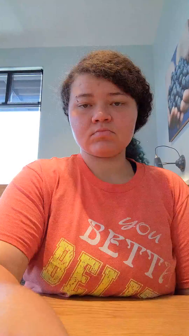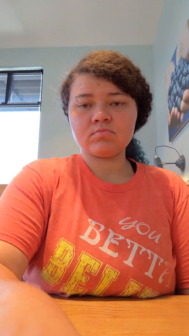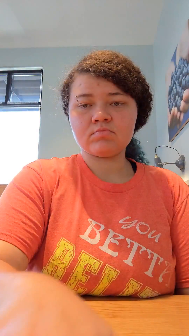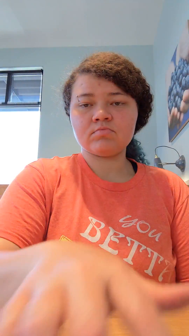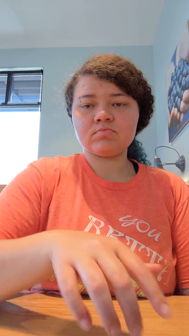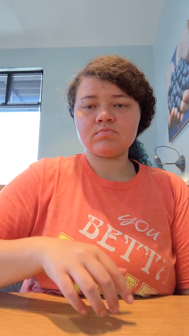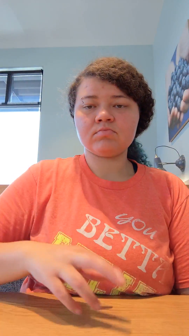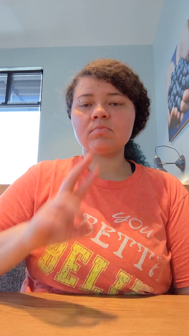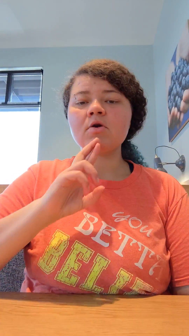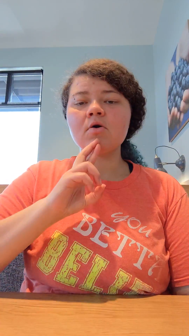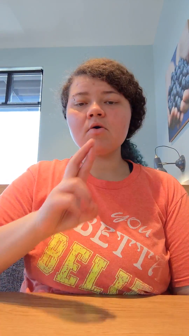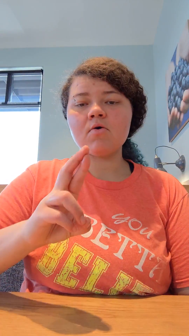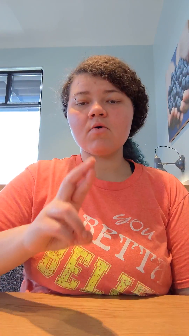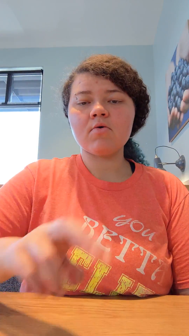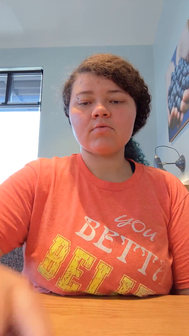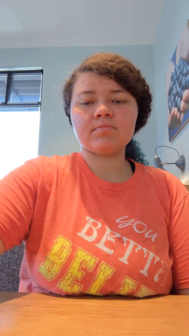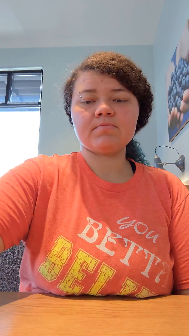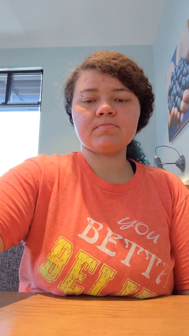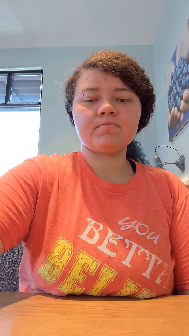are